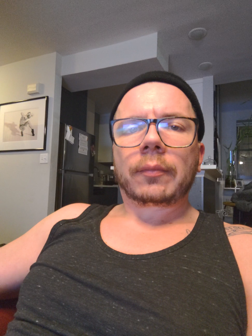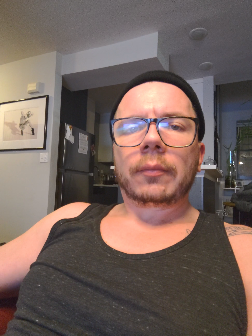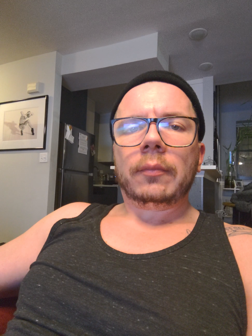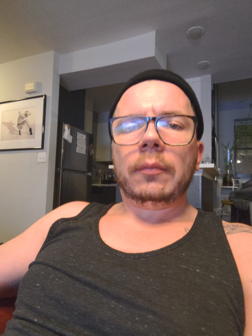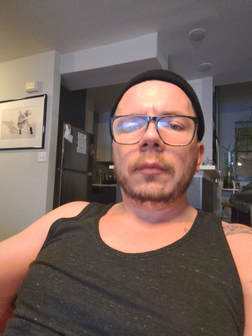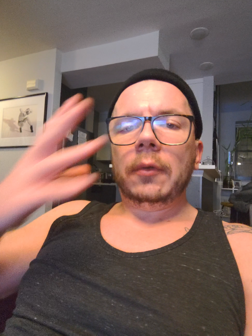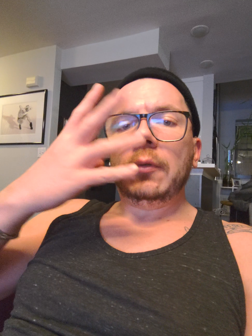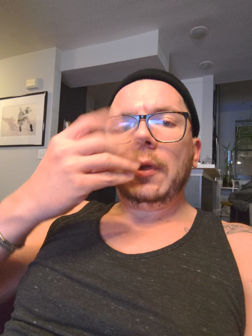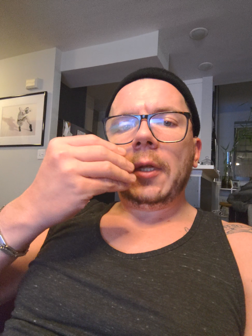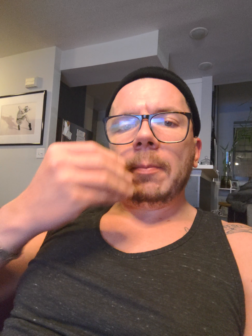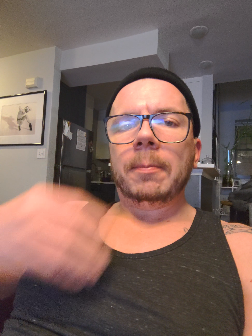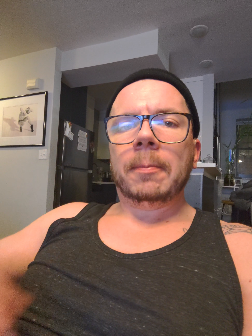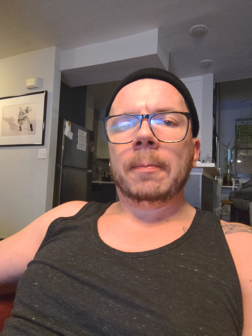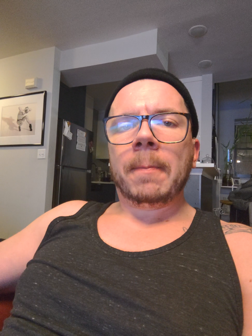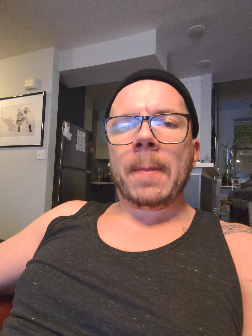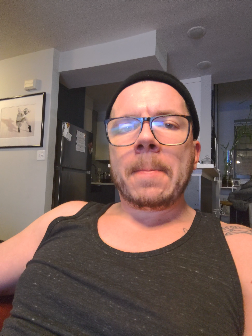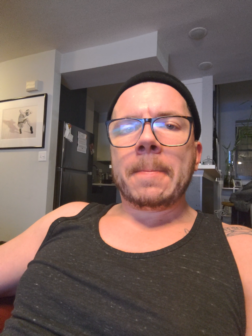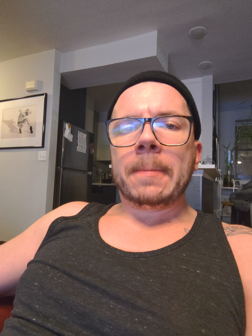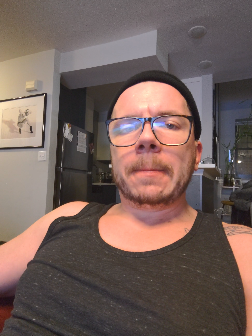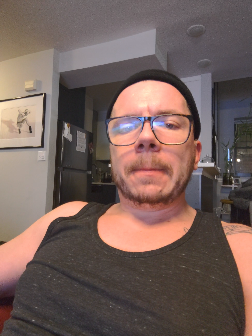sleep